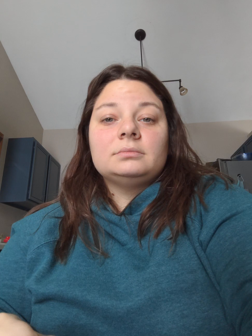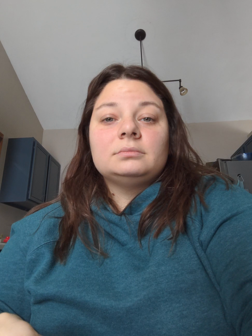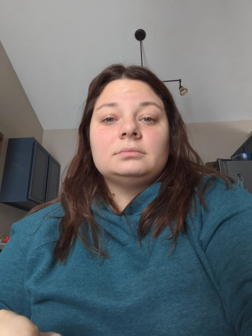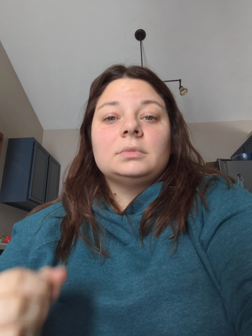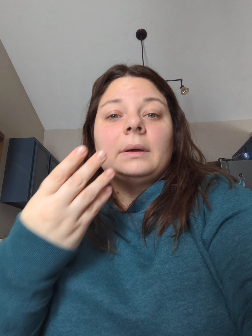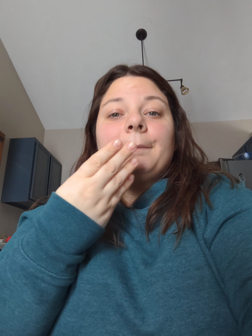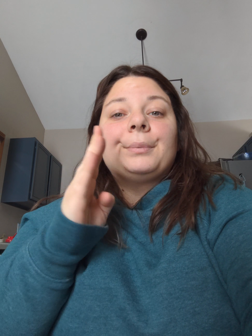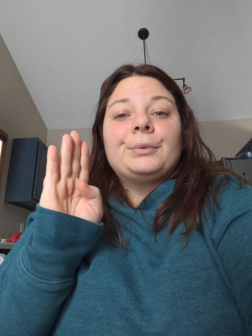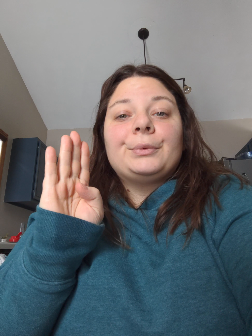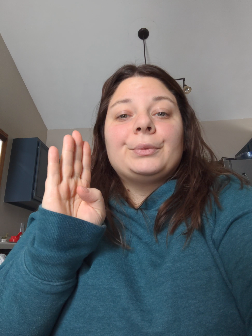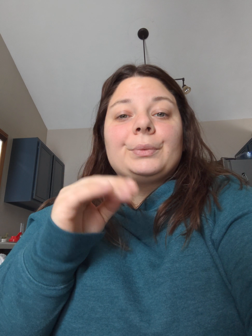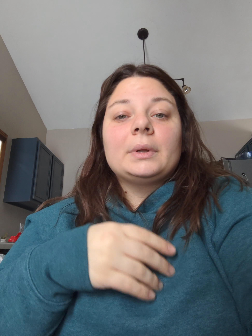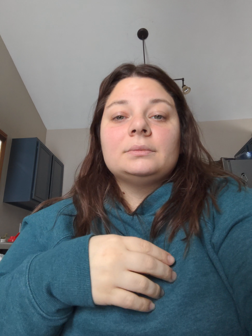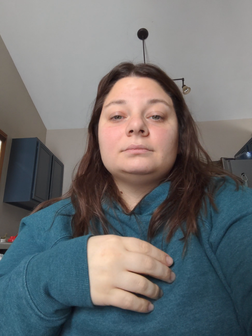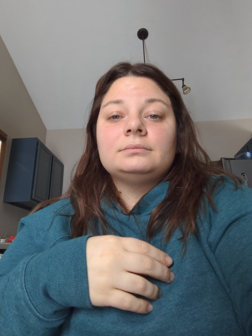blue